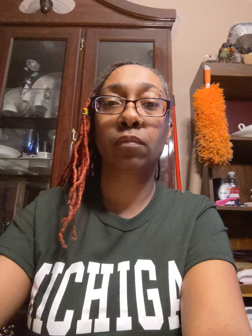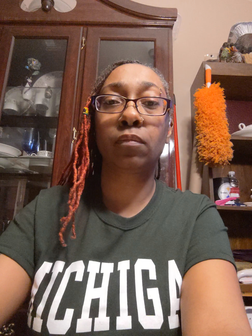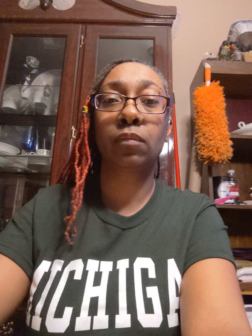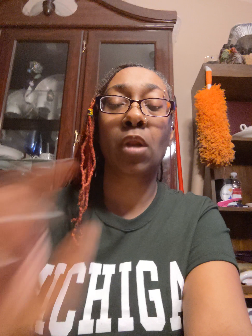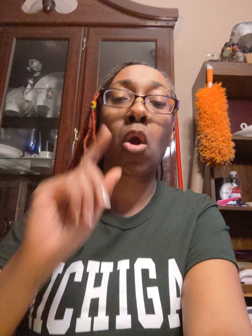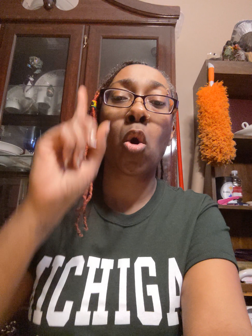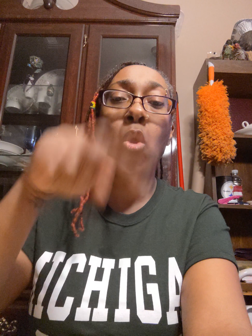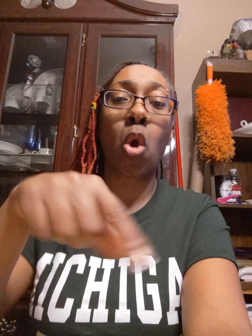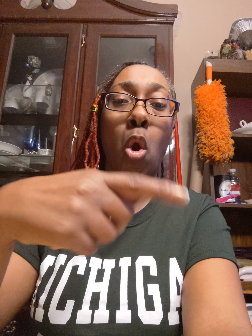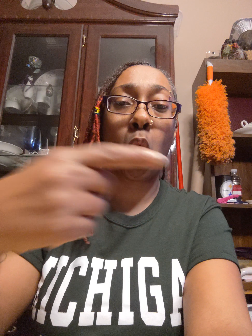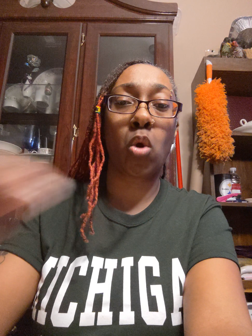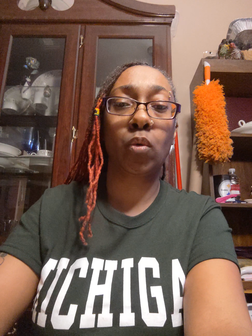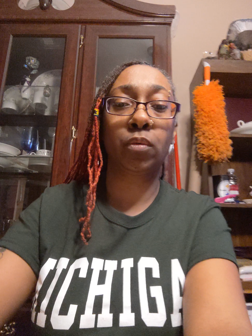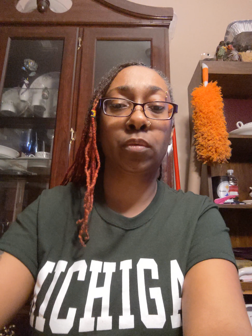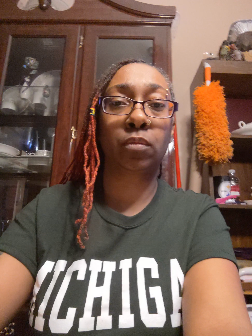go